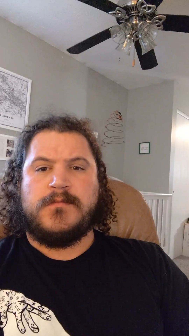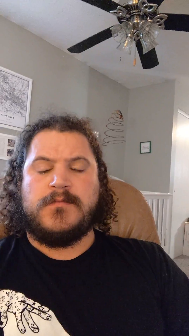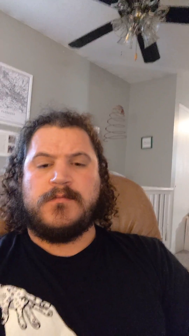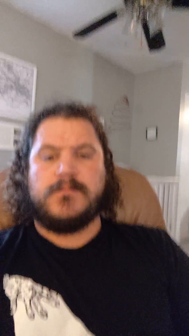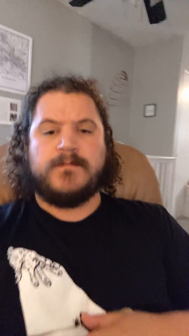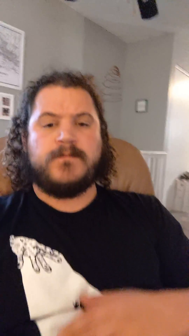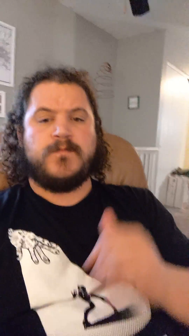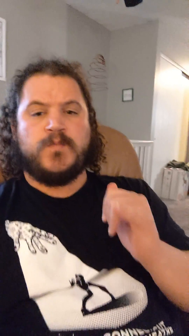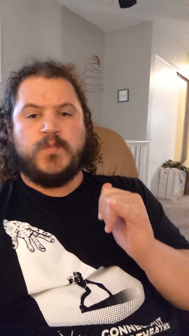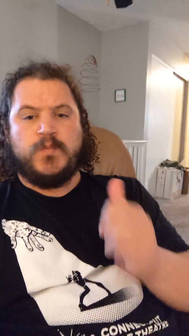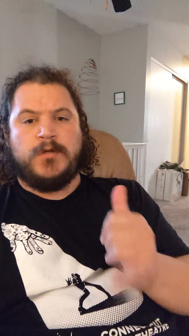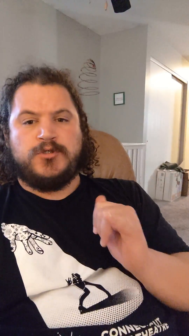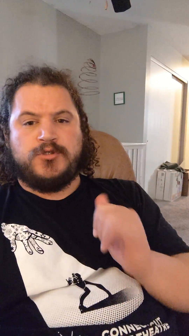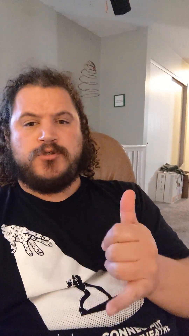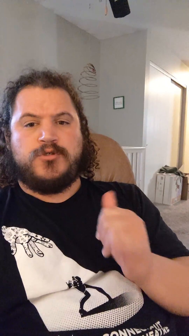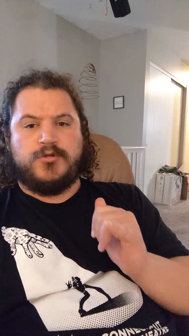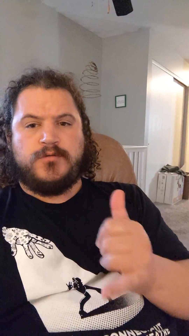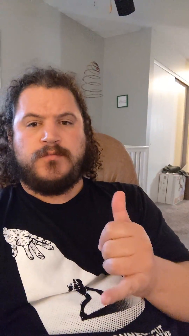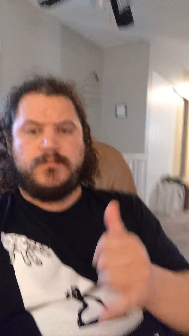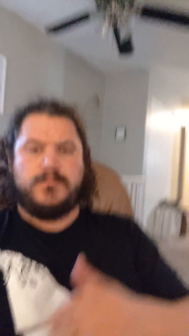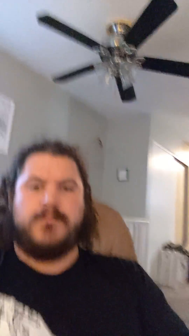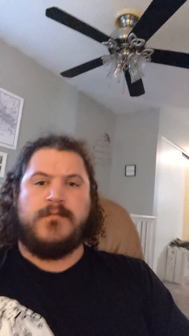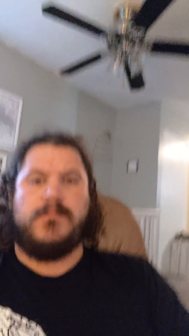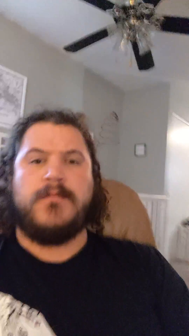rocking chair